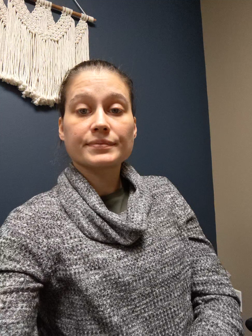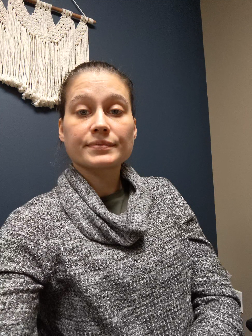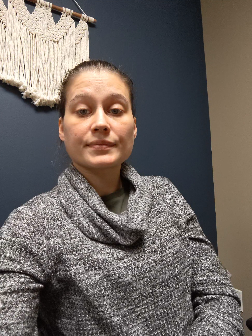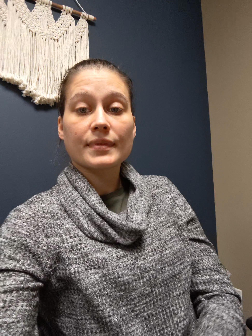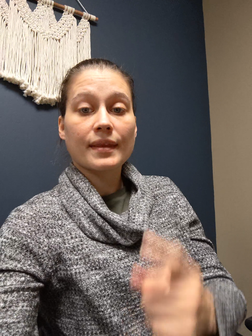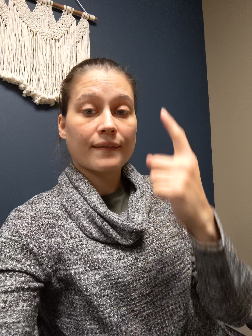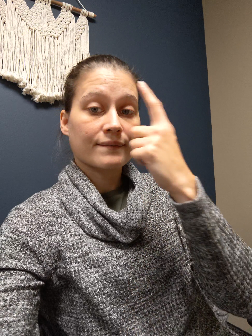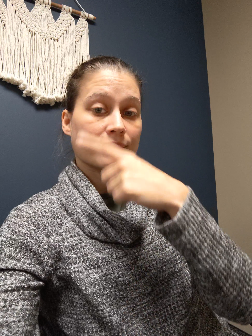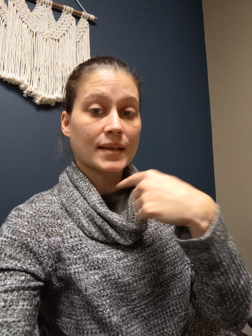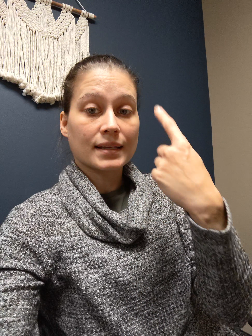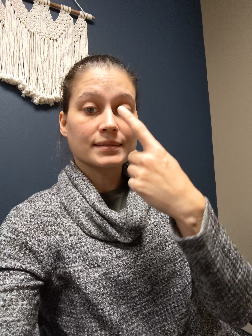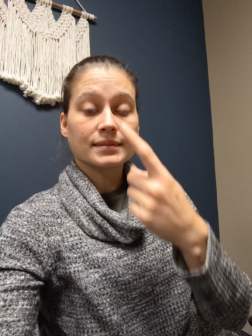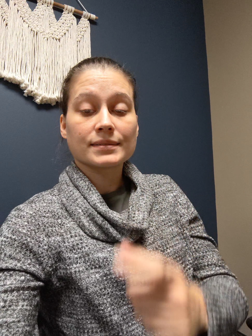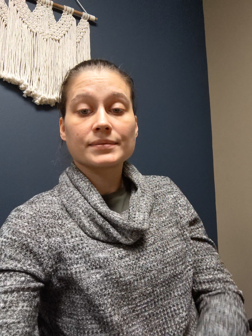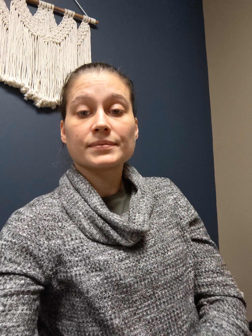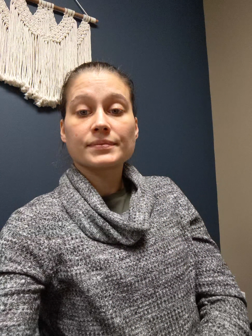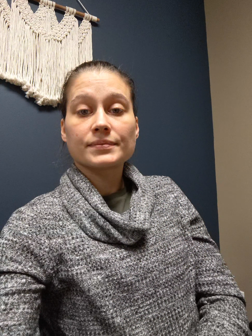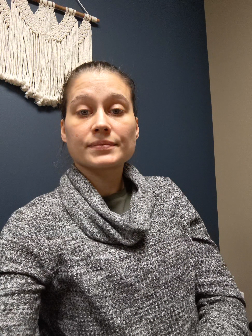face